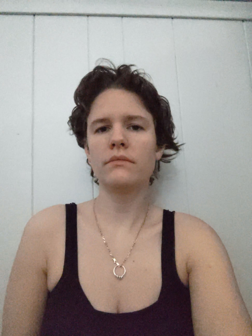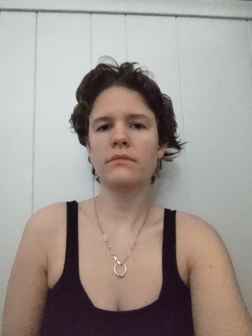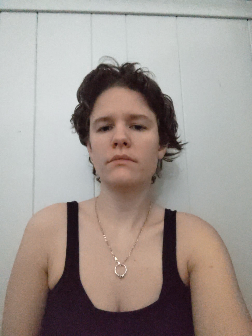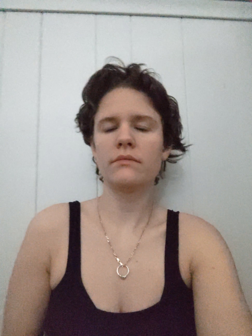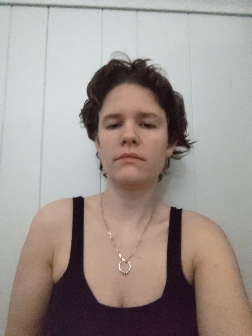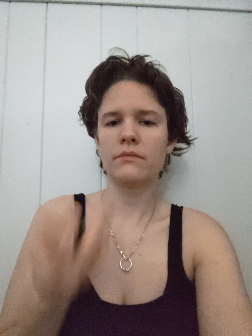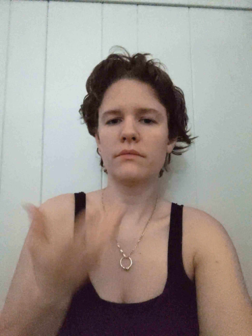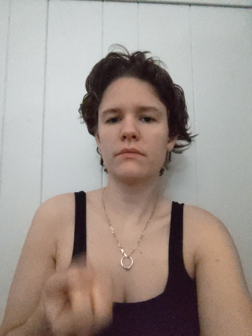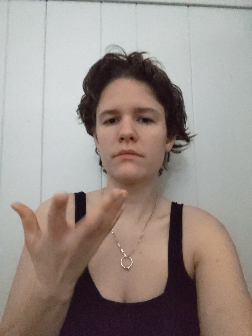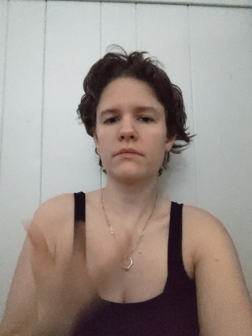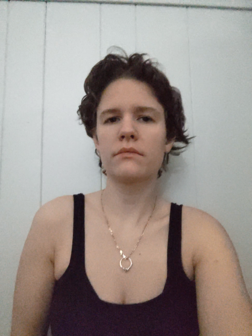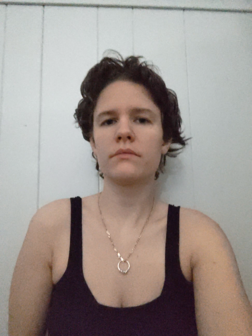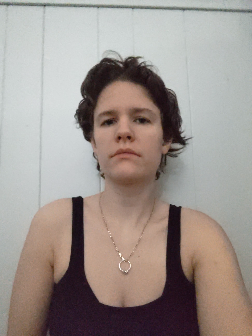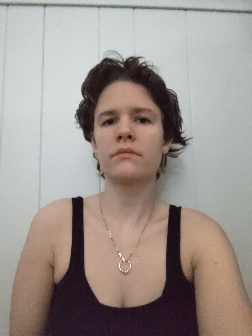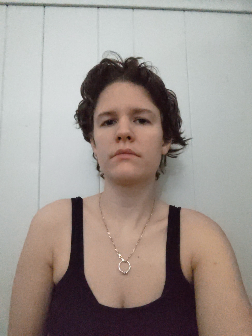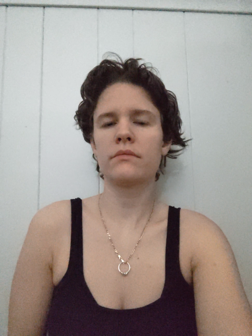many